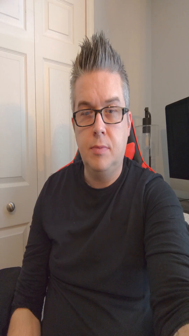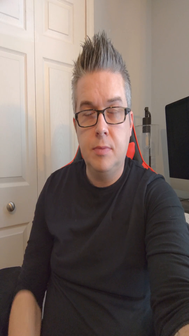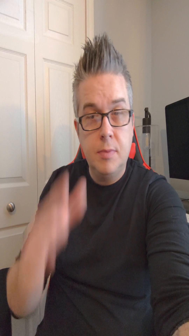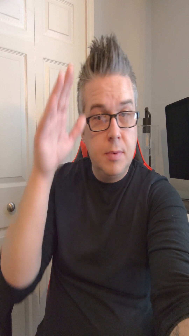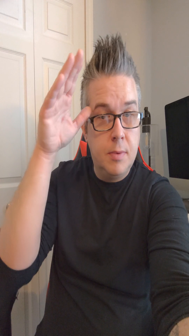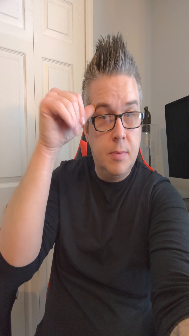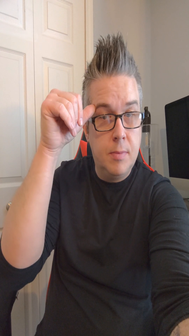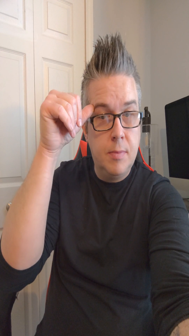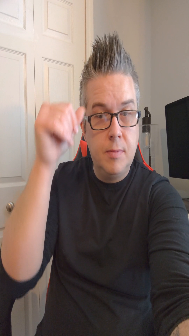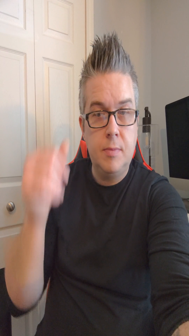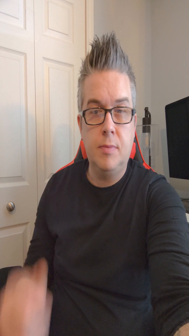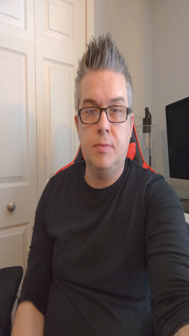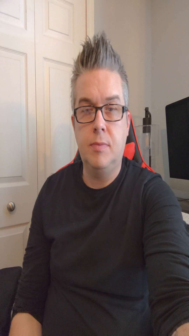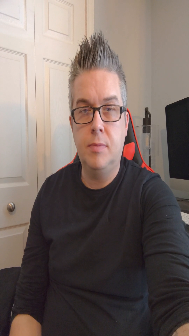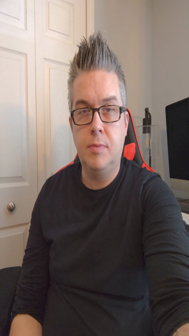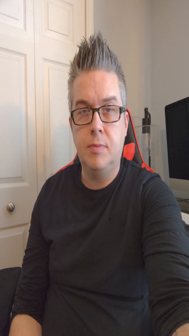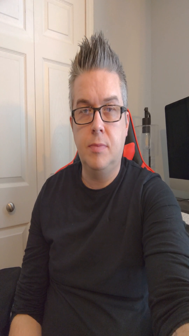donkey